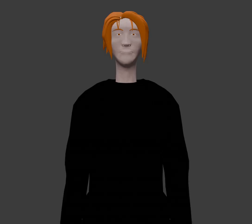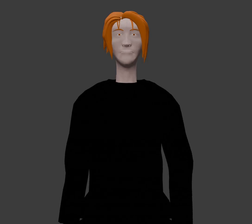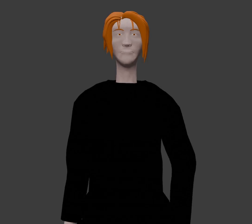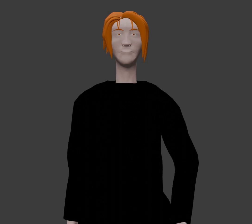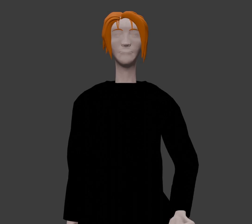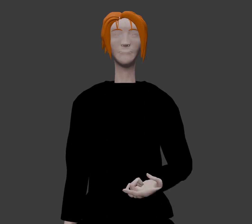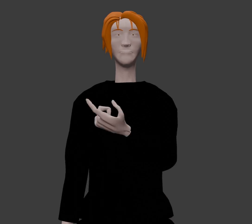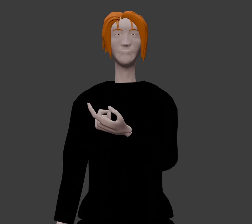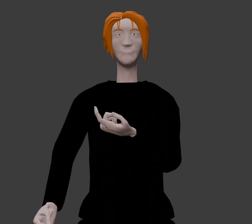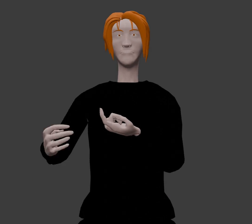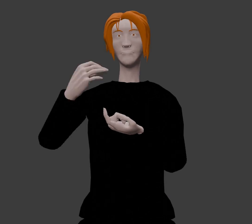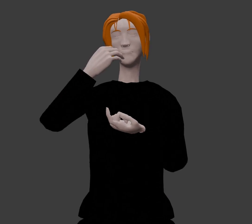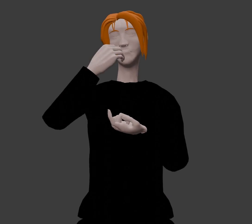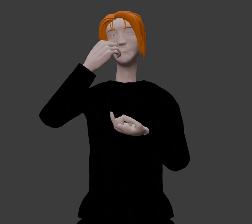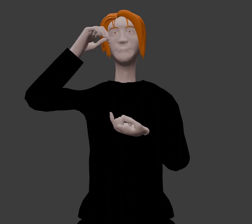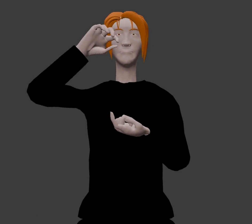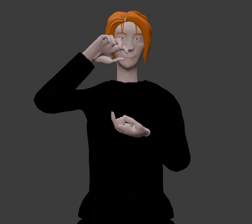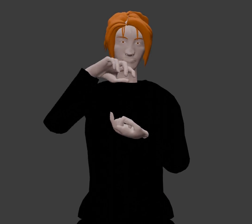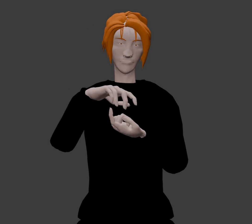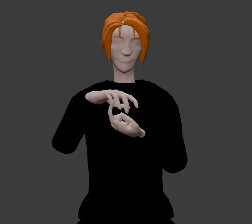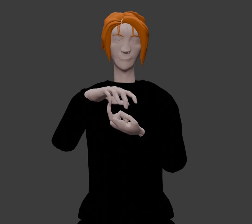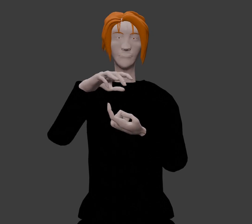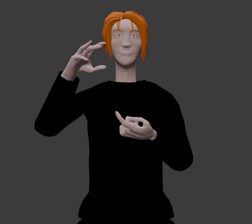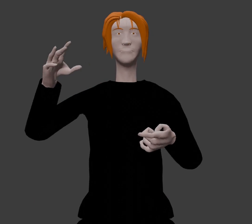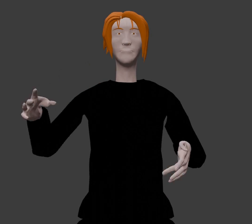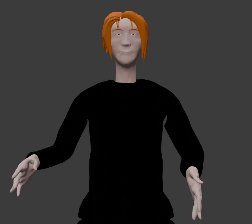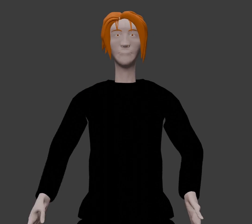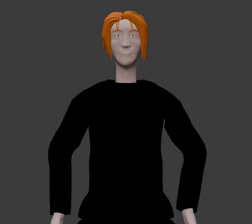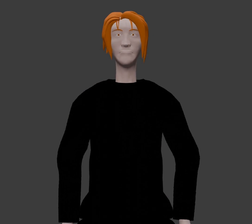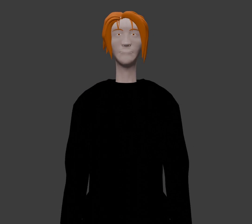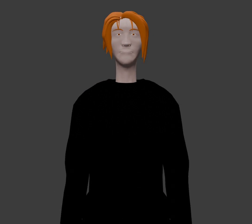Bait